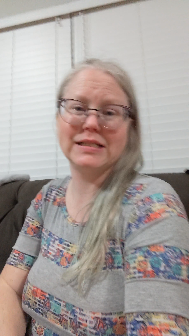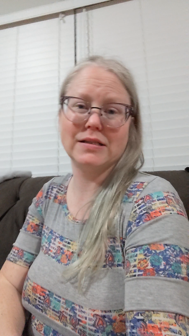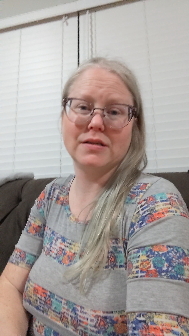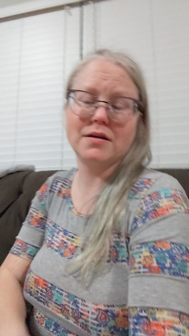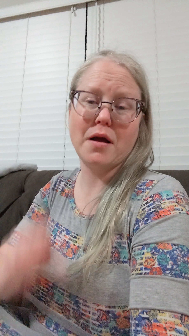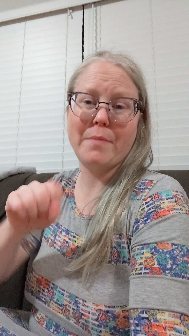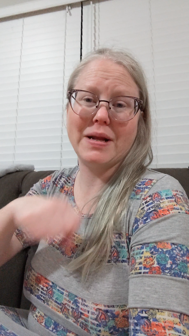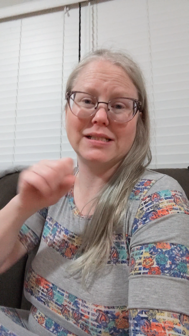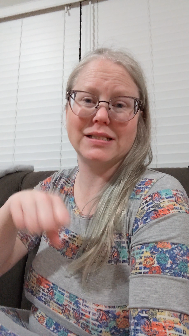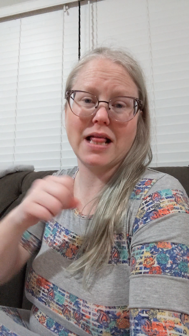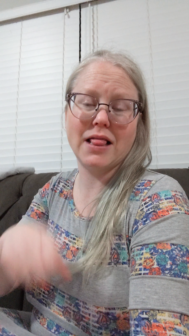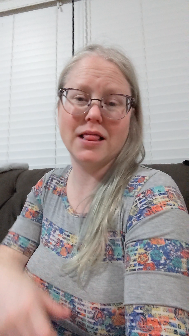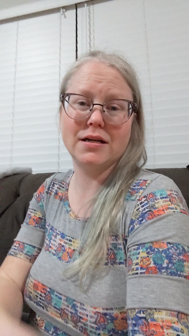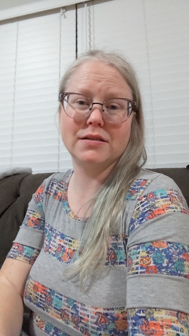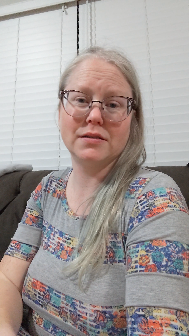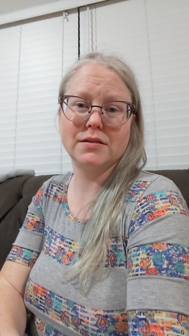bicycle